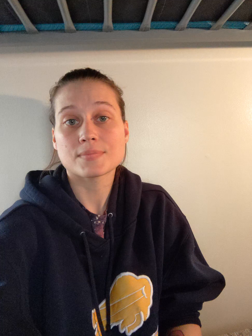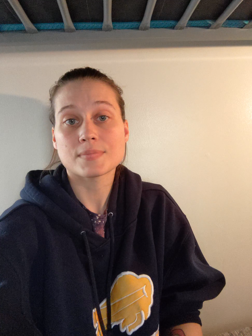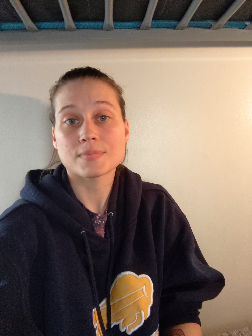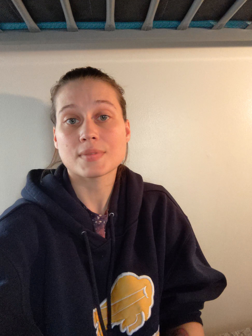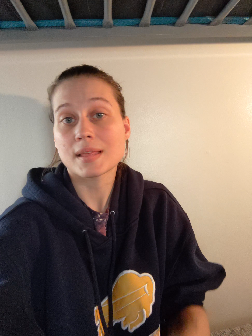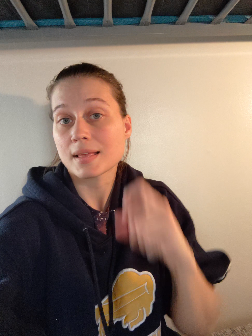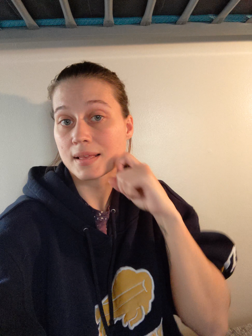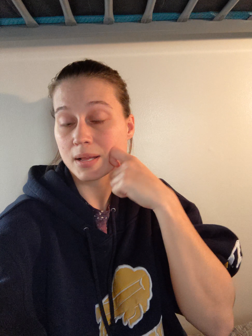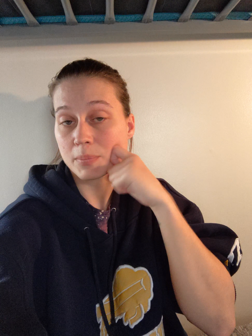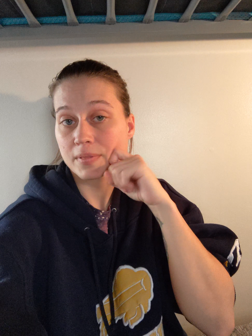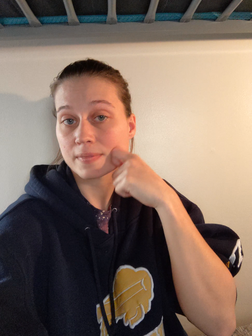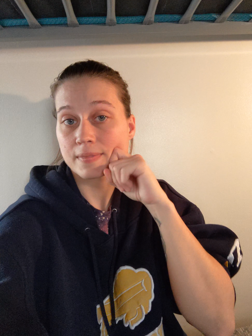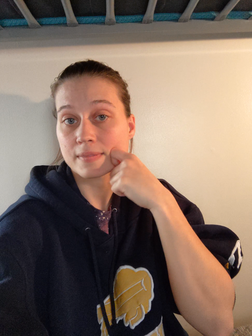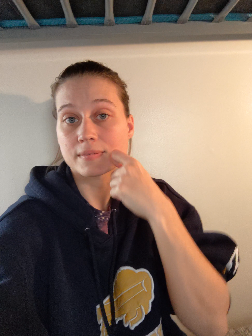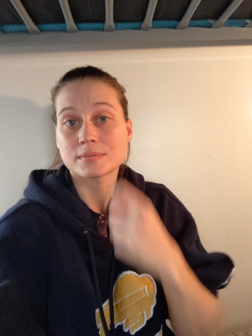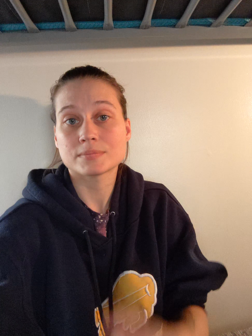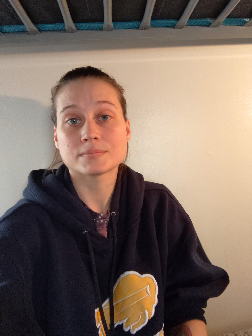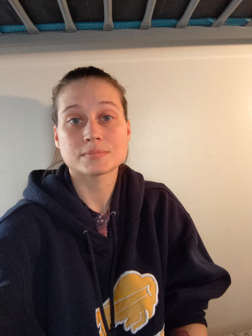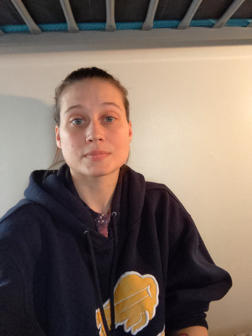apple